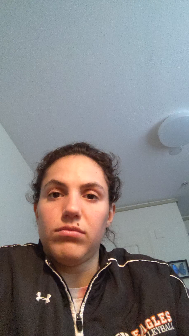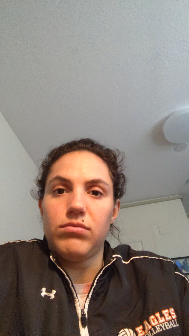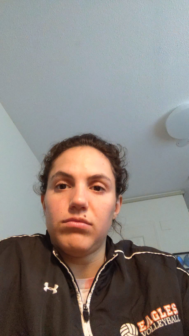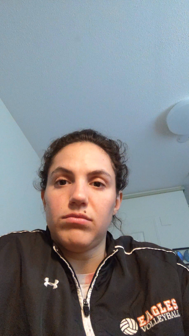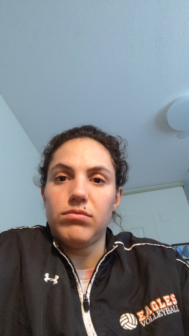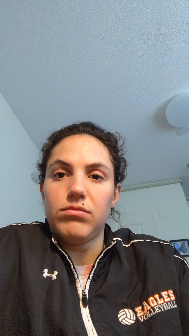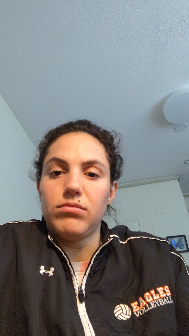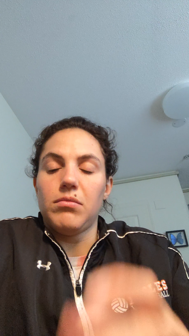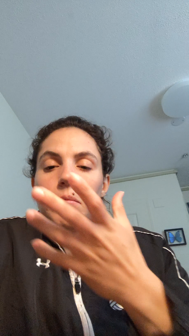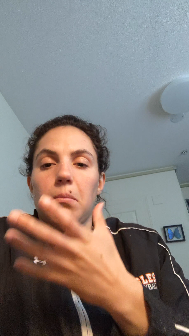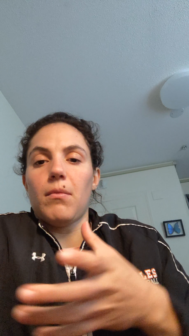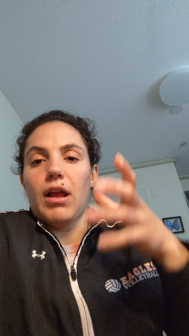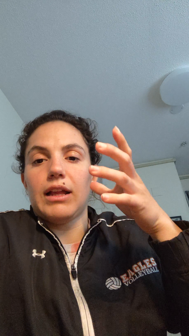bucket